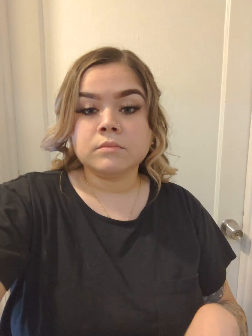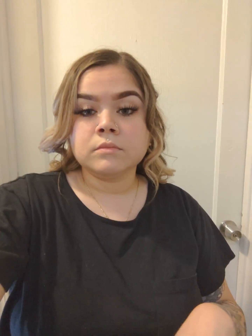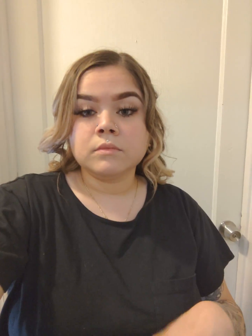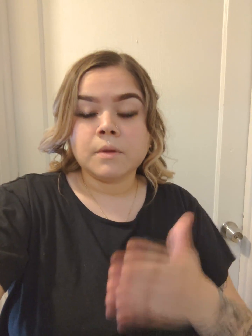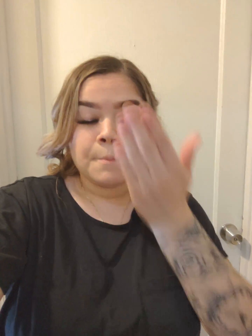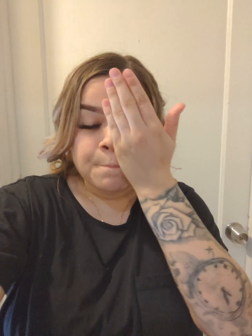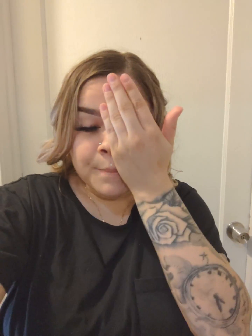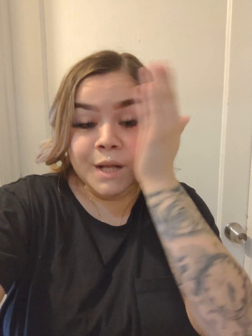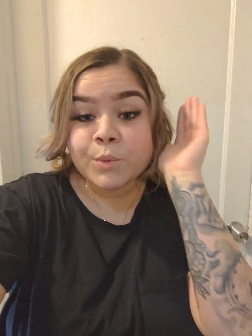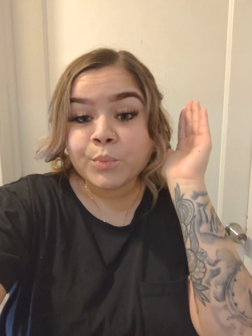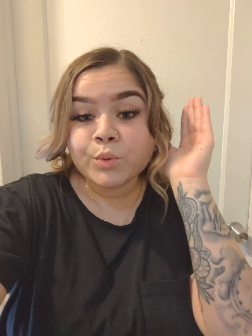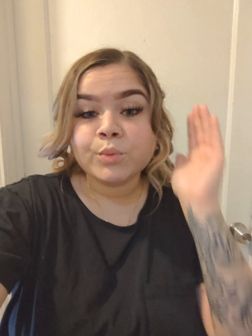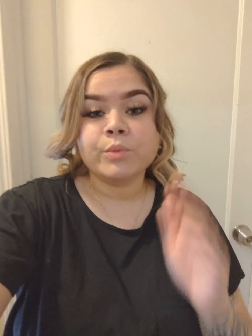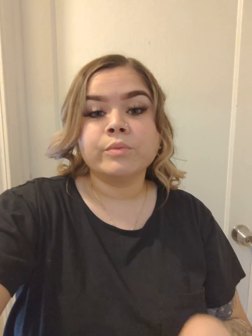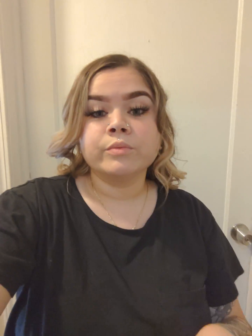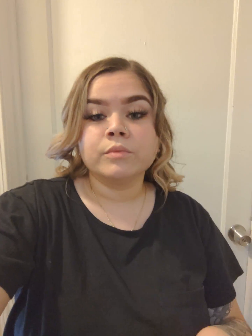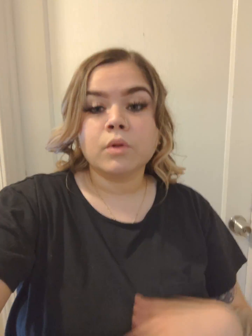peekaboo